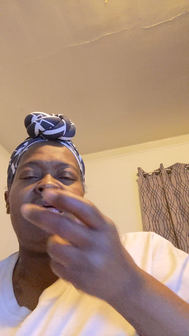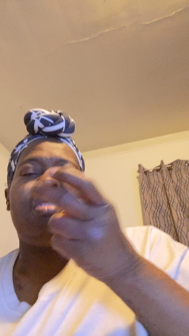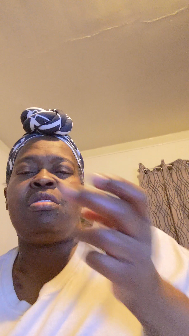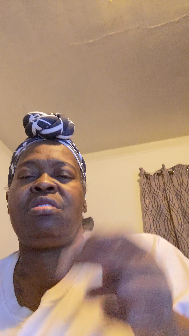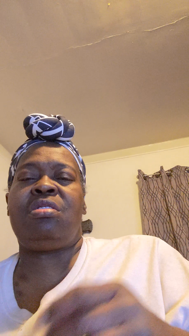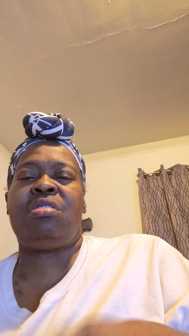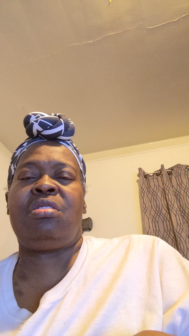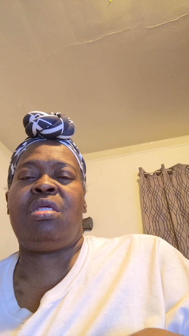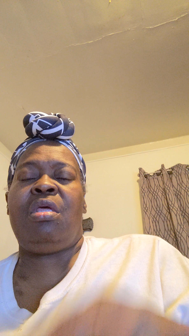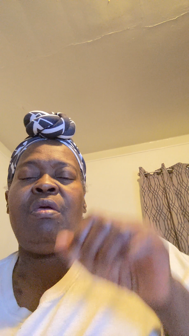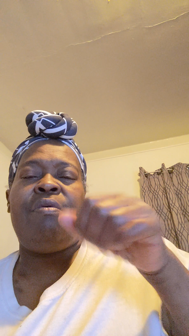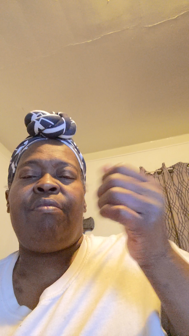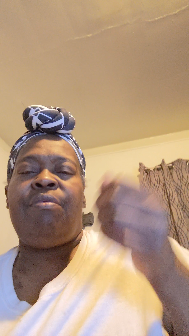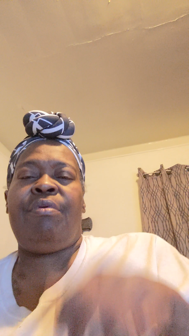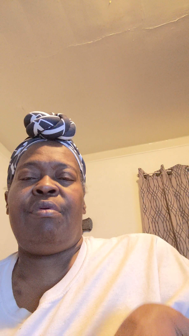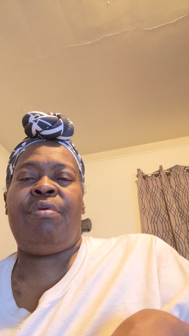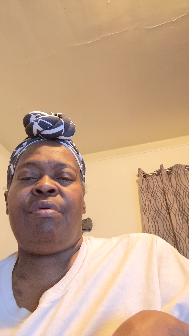break